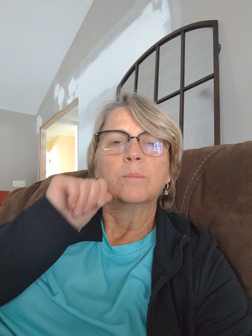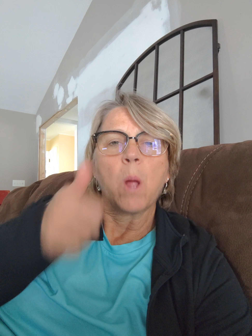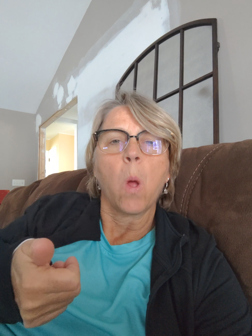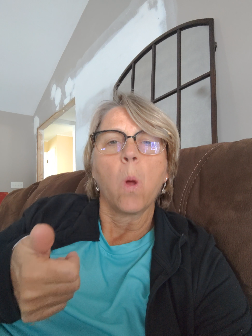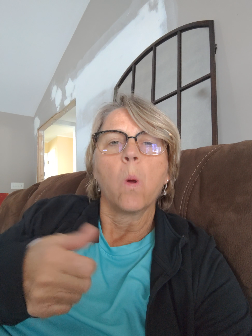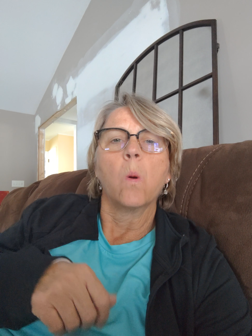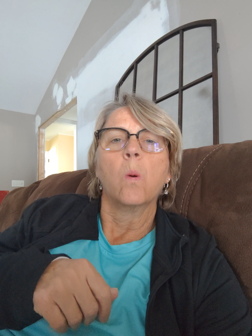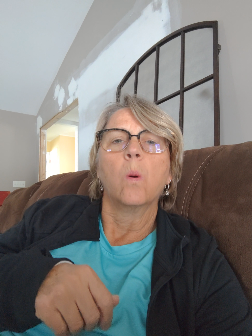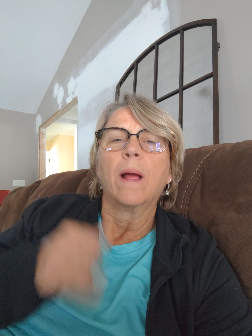tomorrow